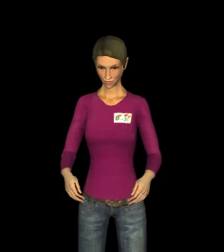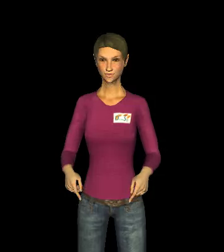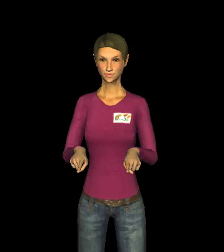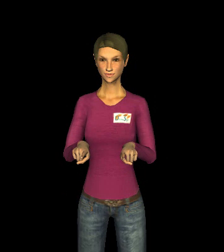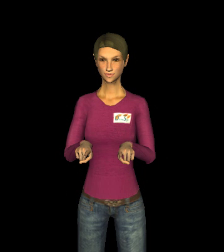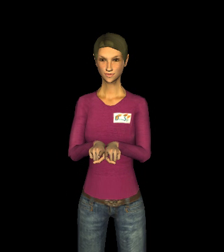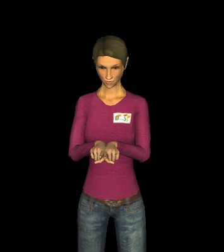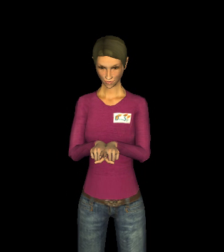أيضا